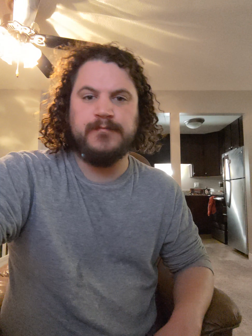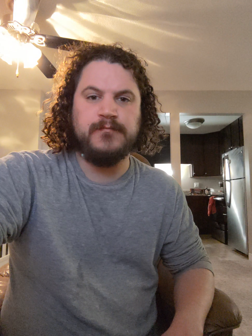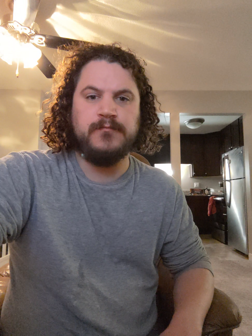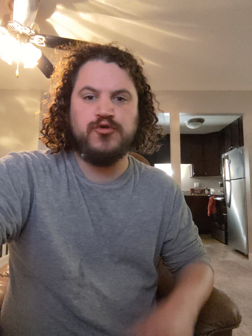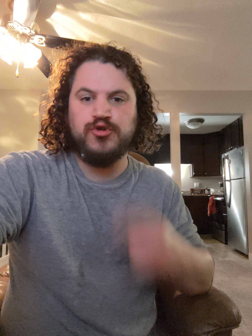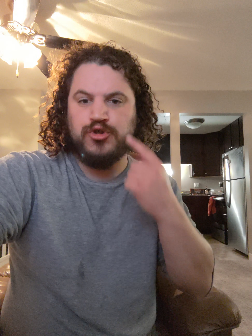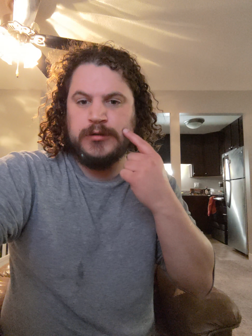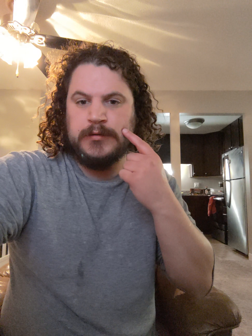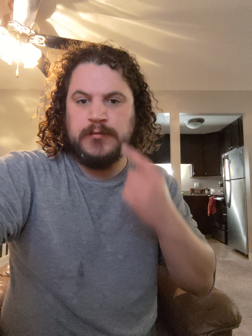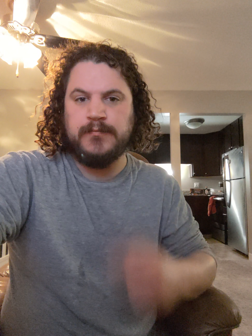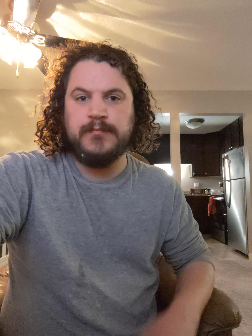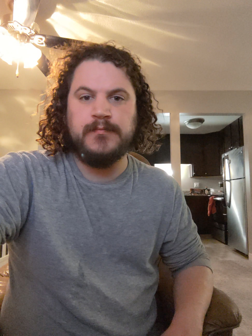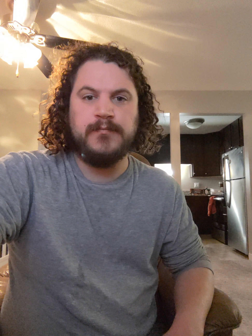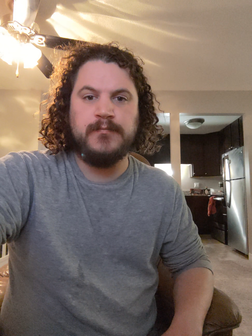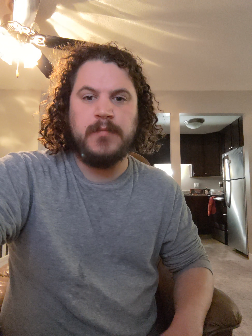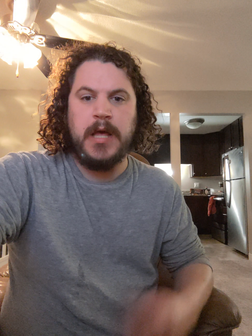cheek